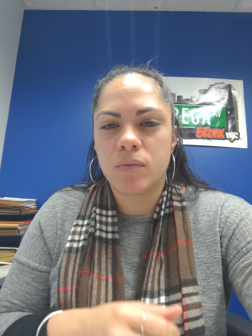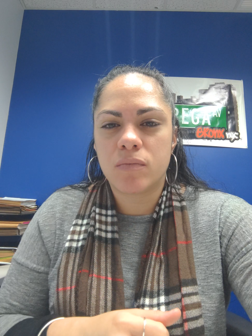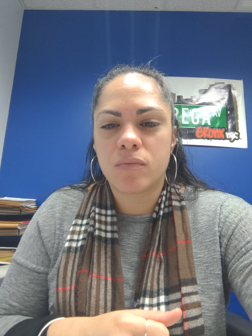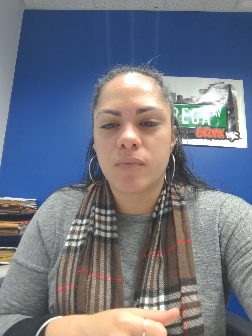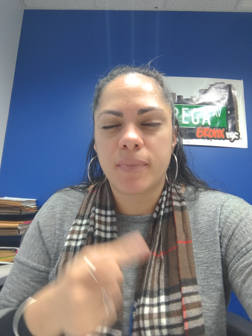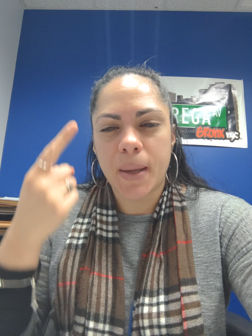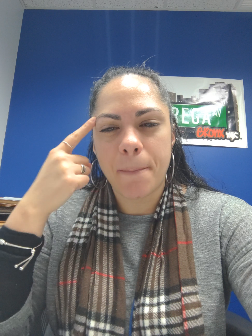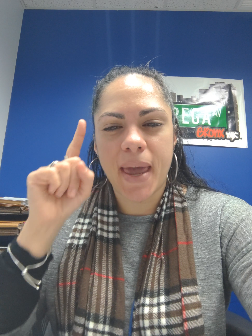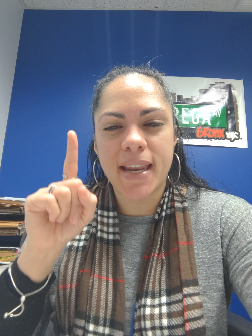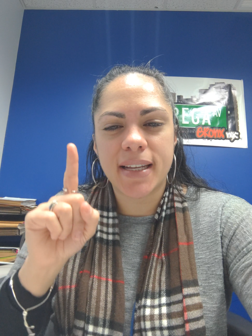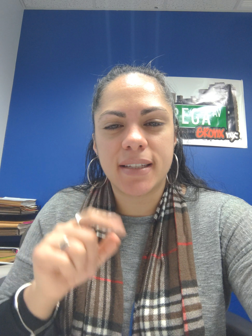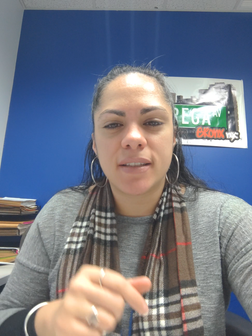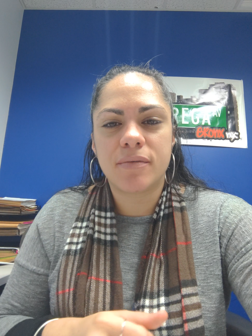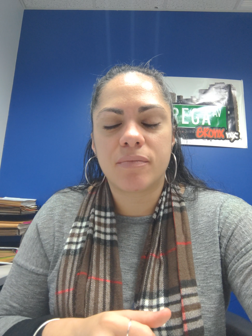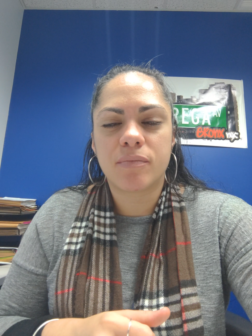penny